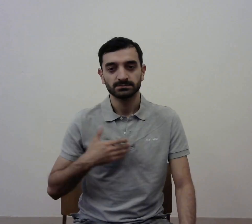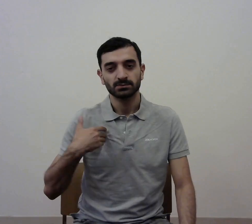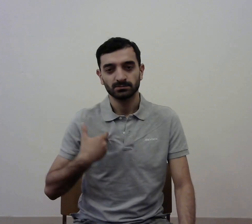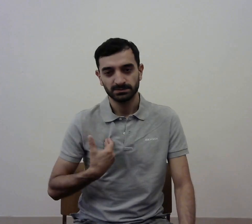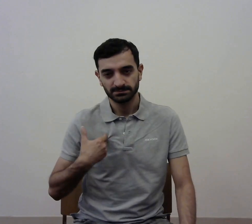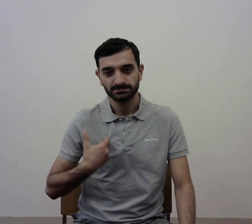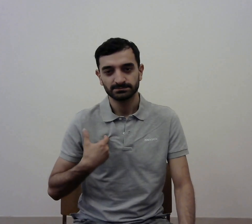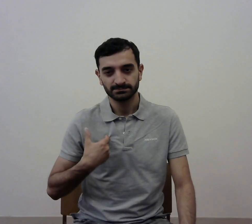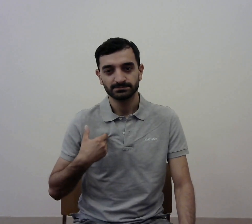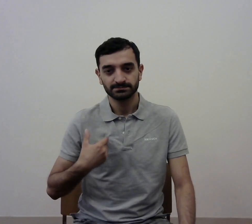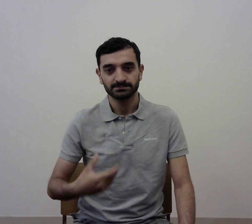subay